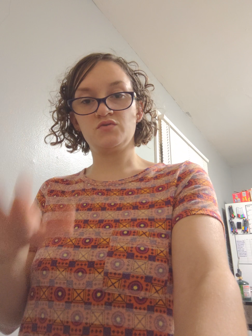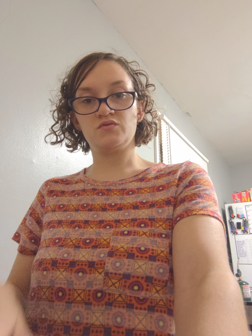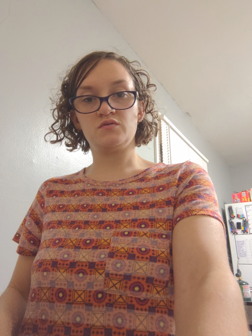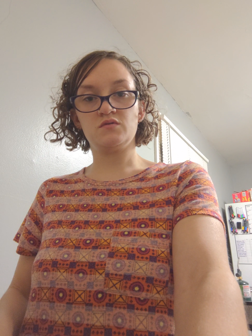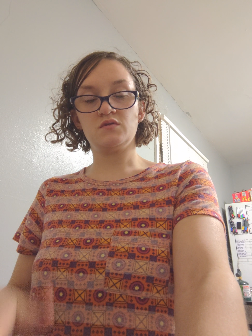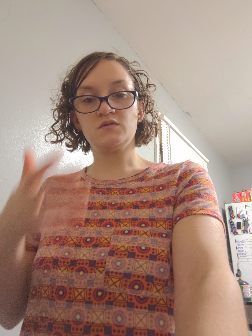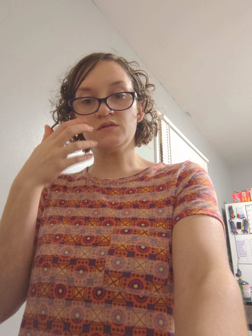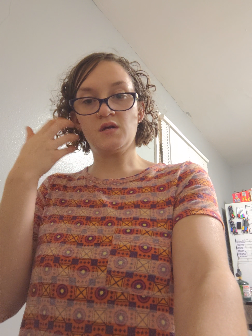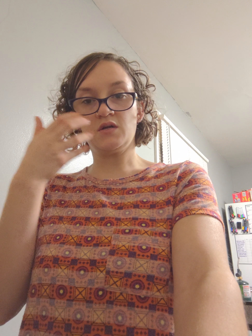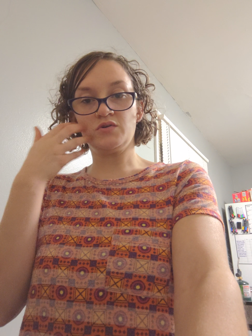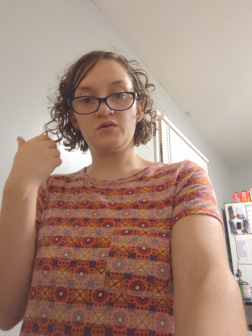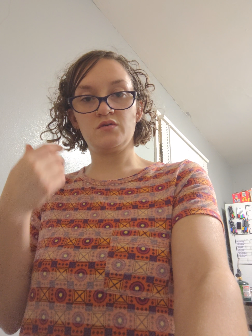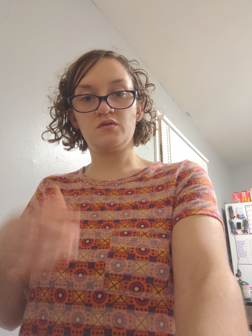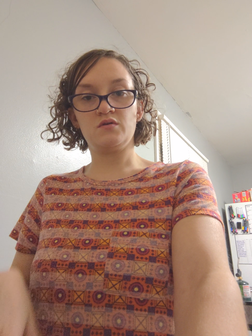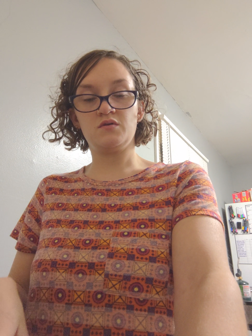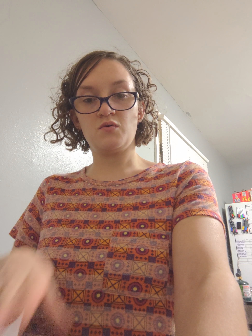tiger